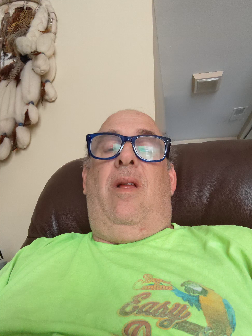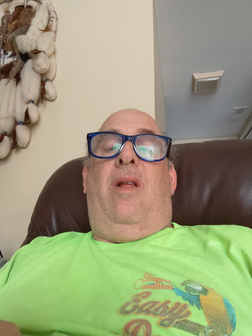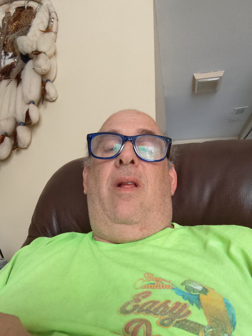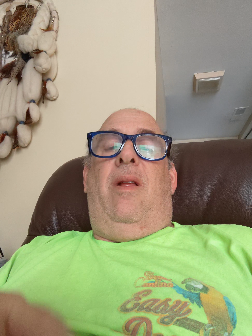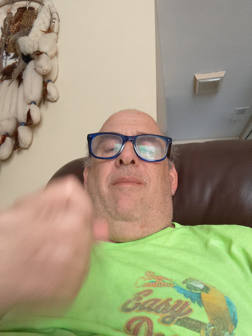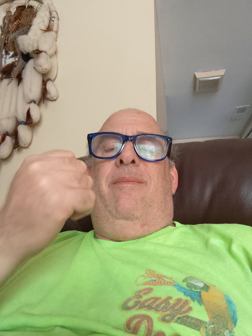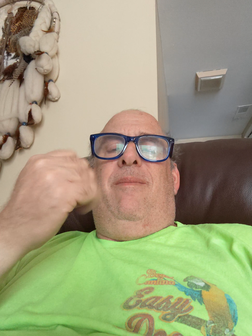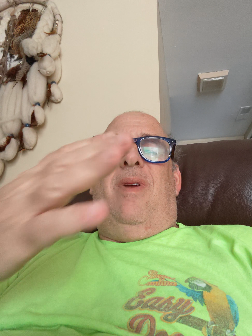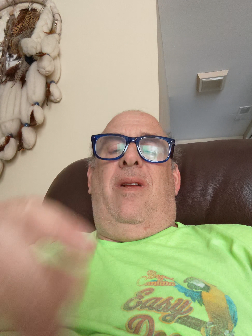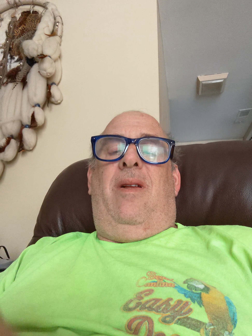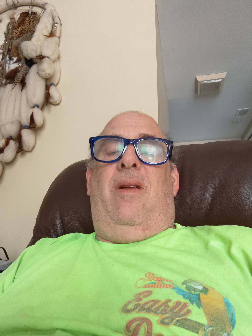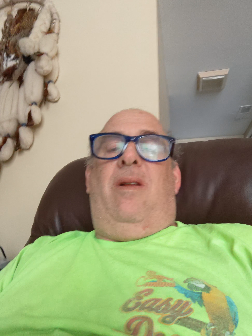many